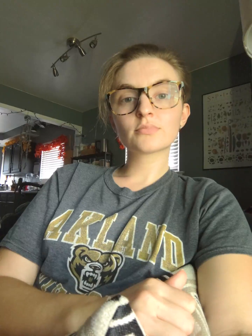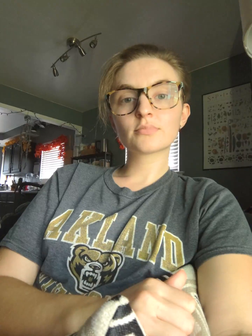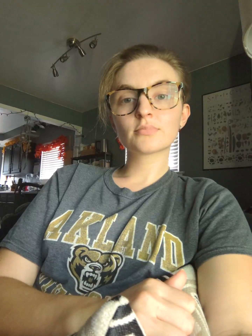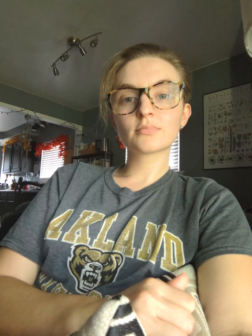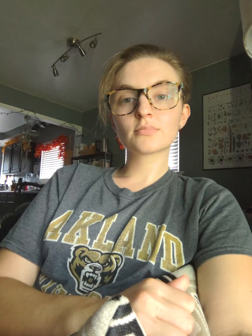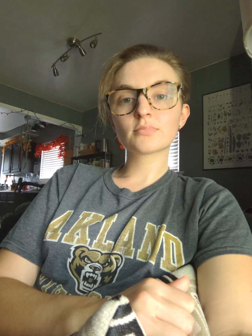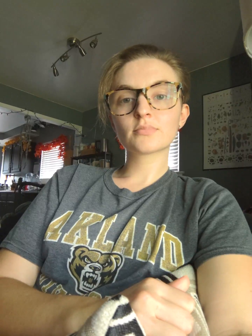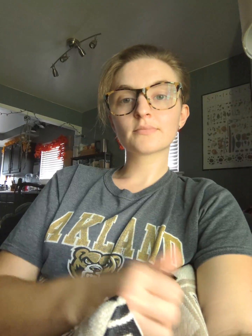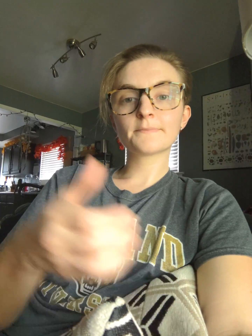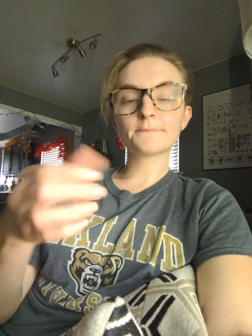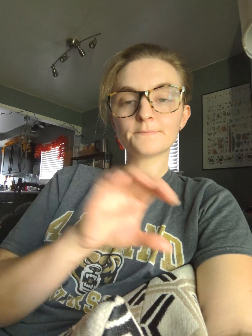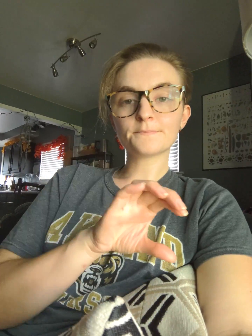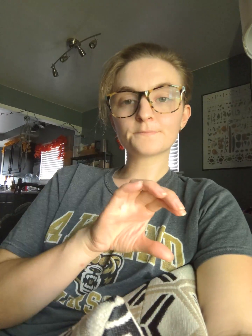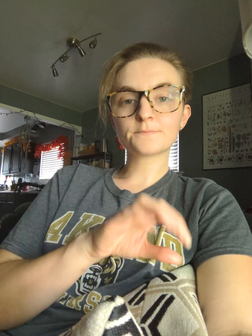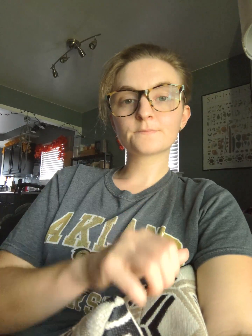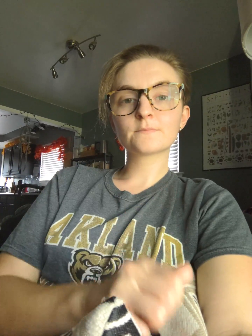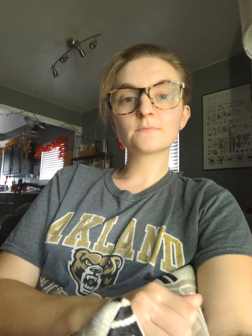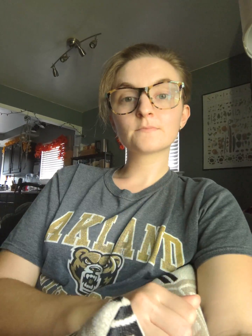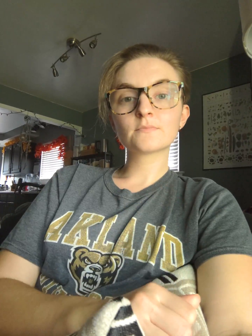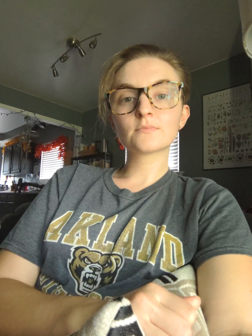dump